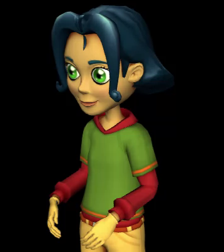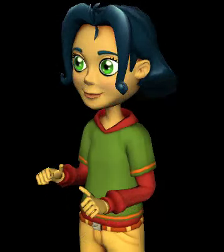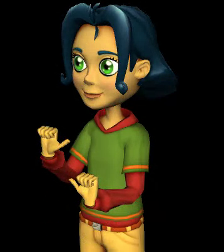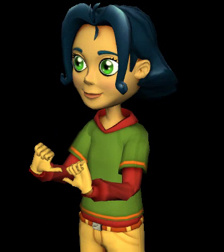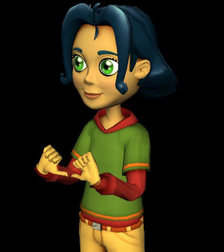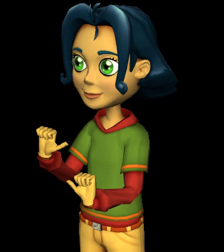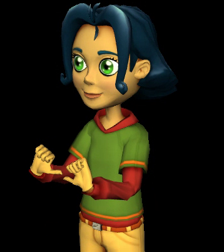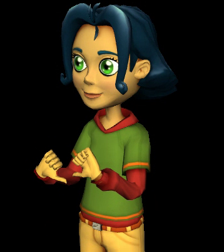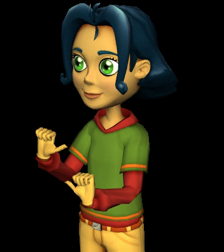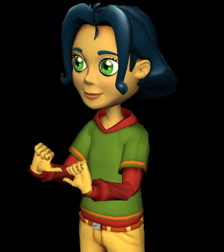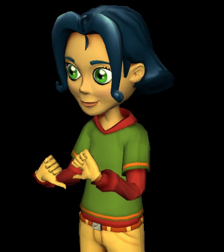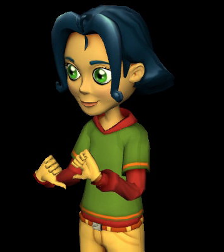مختبر